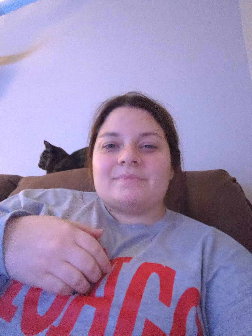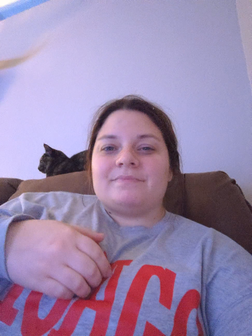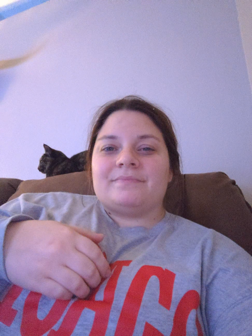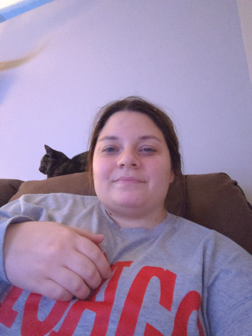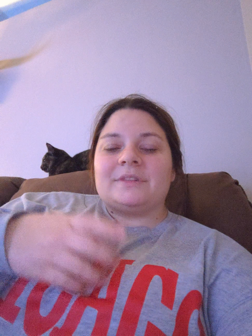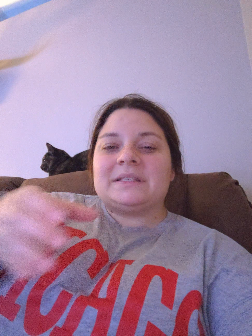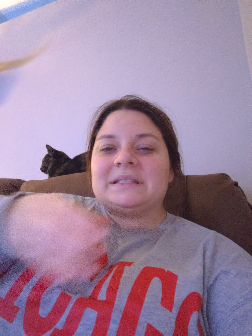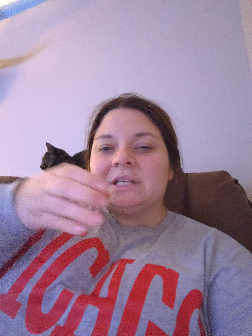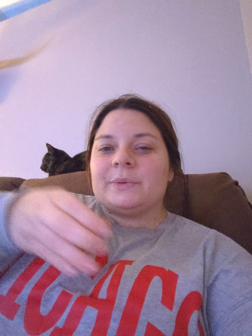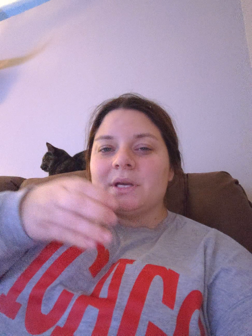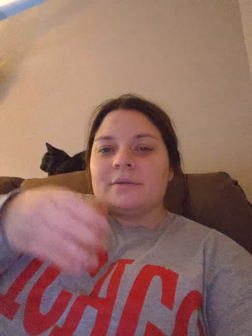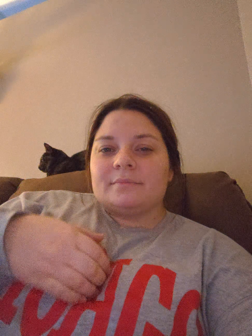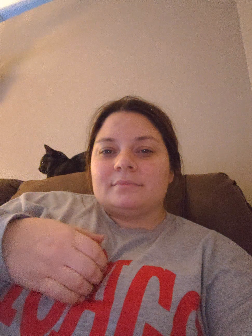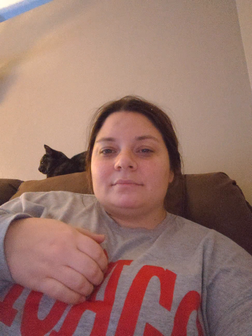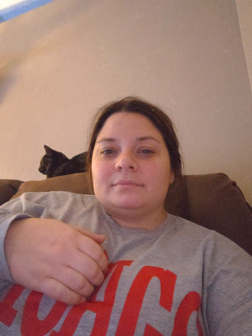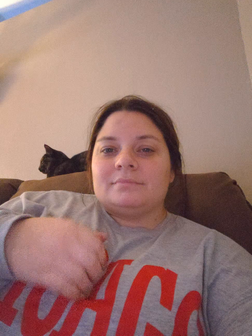cereal